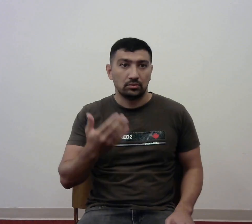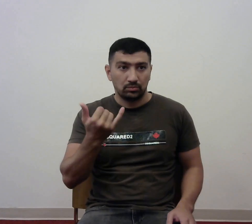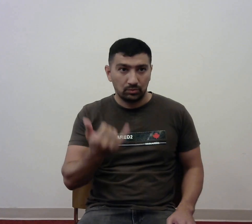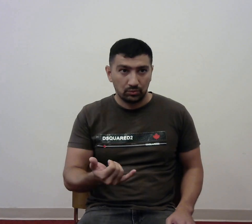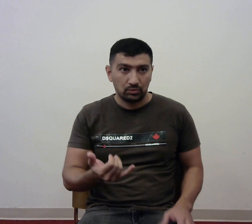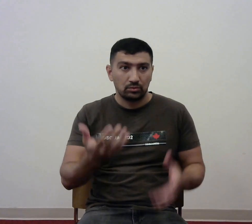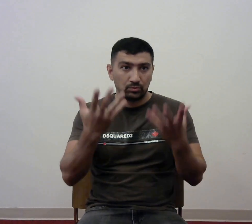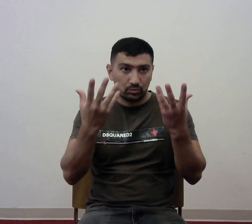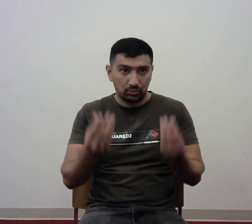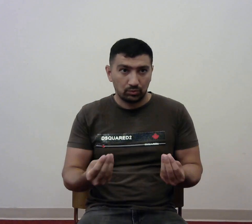bu gün